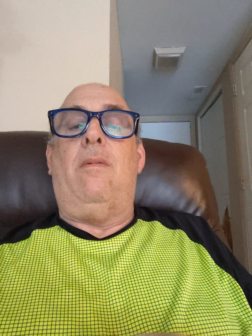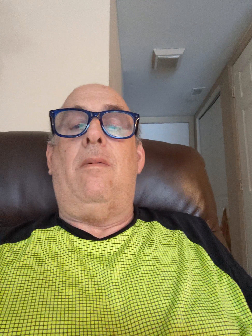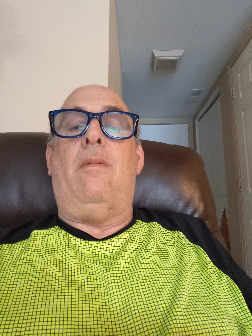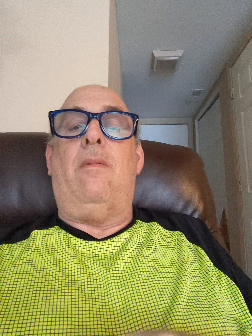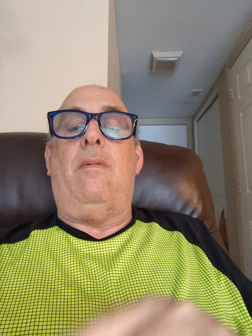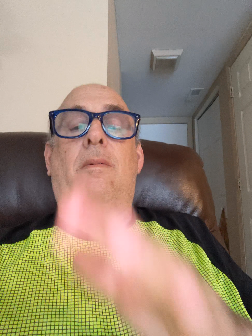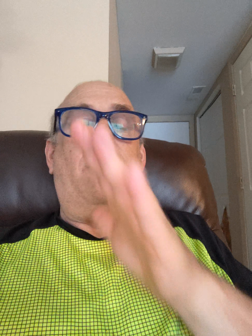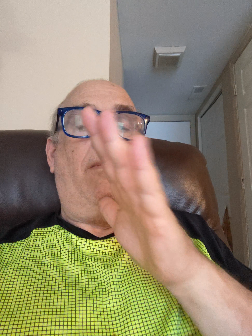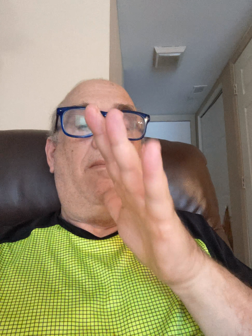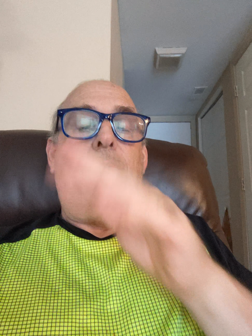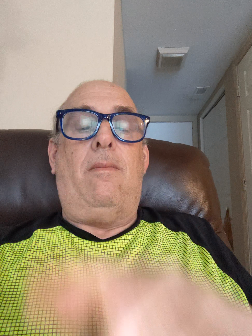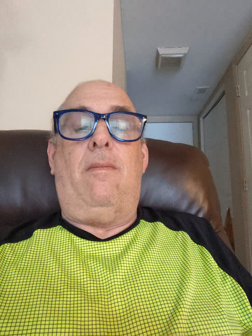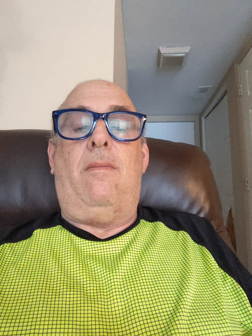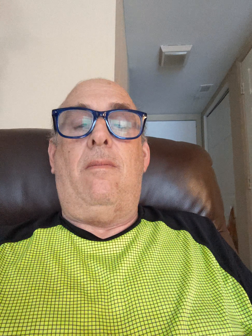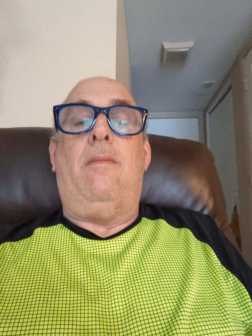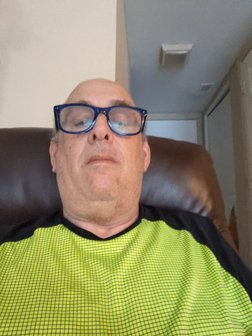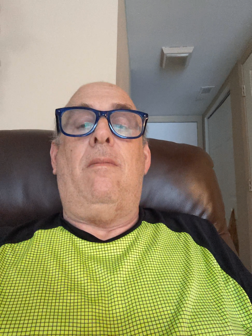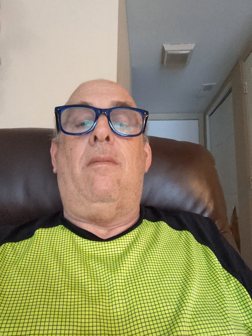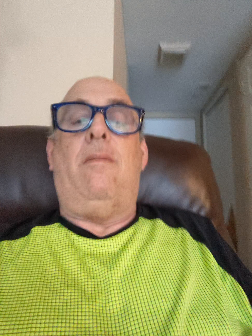mom